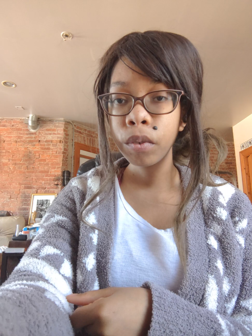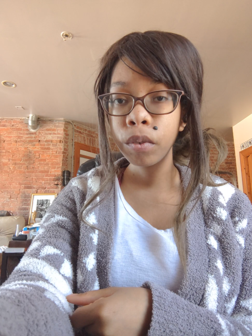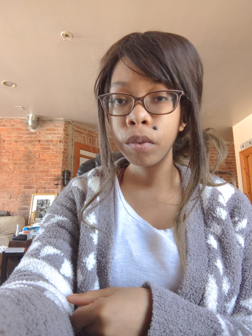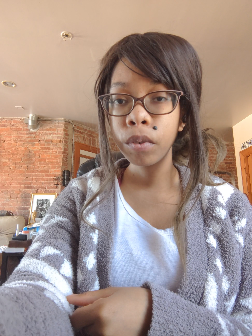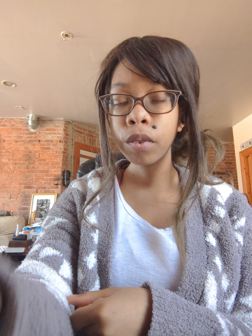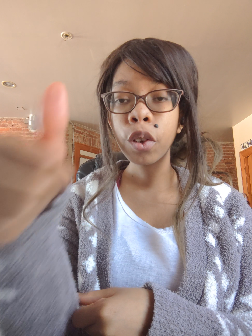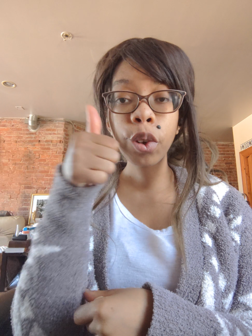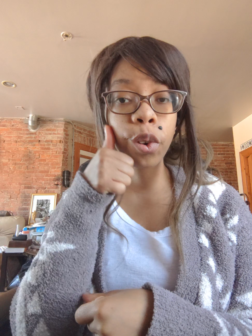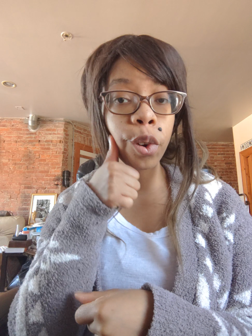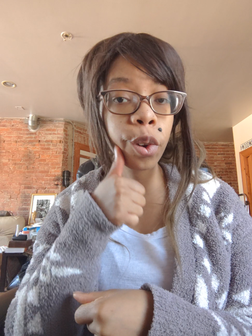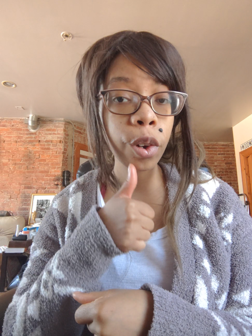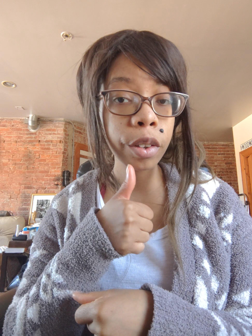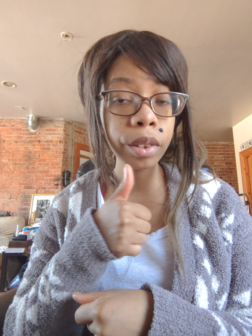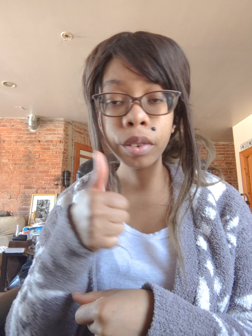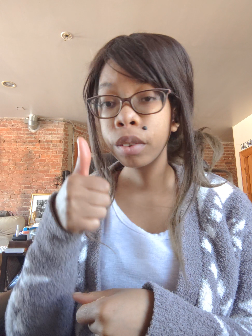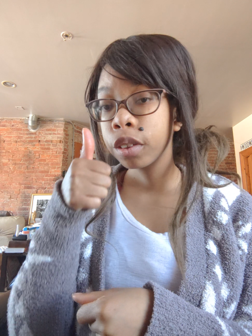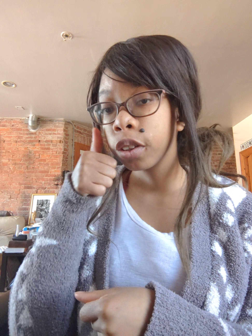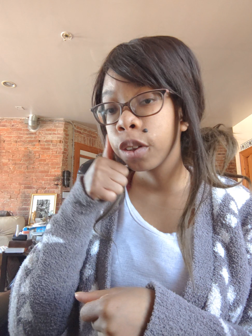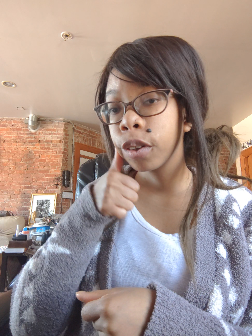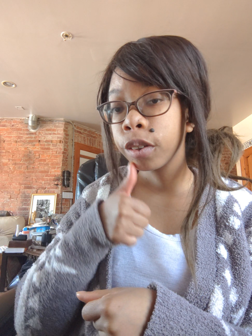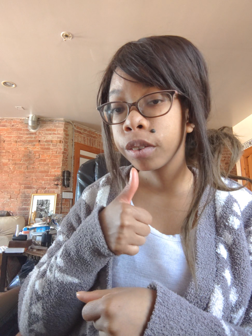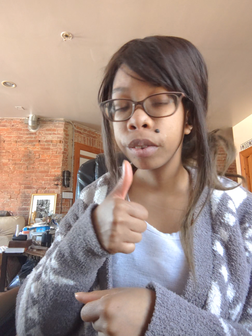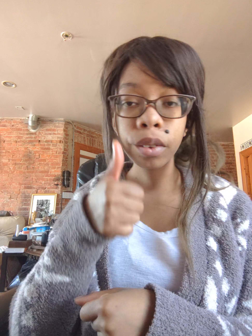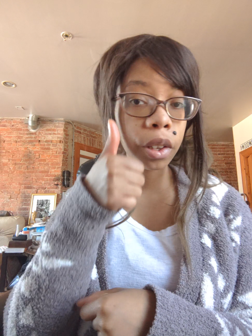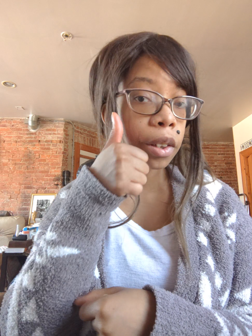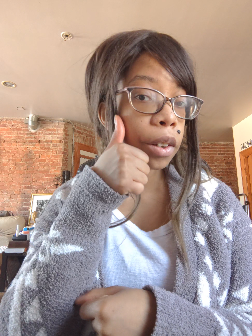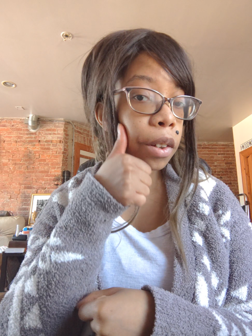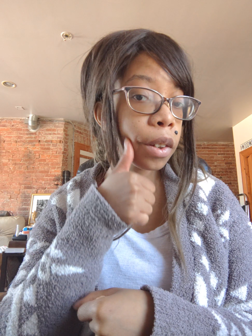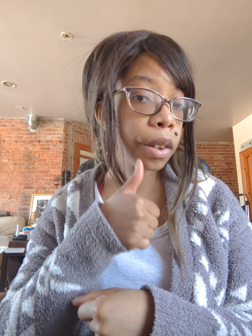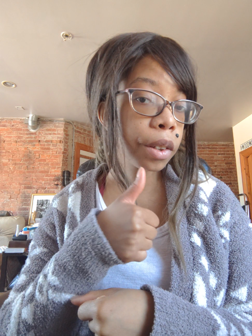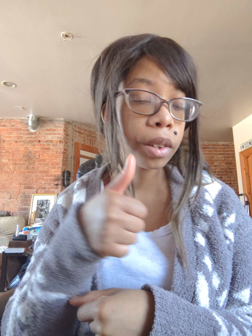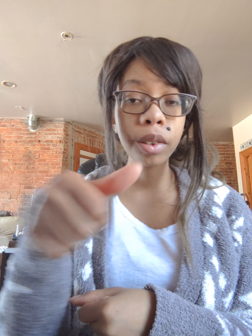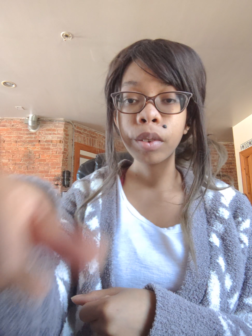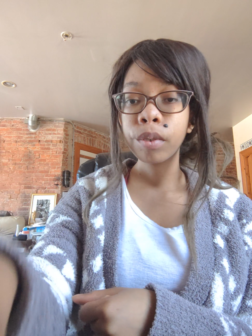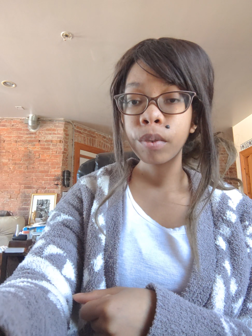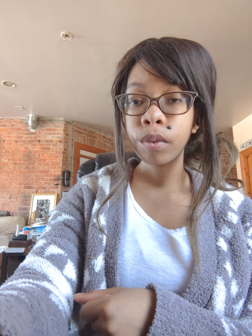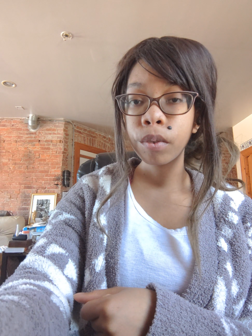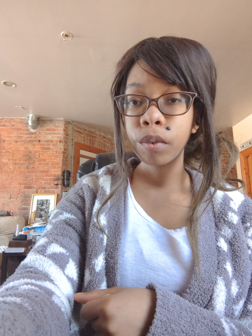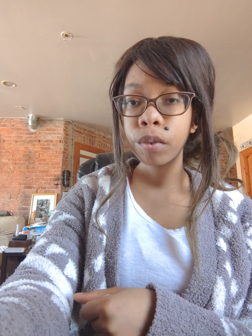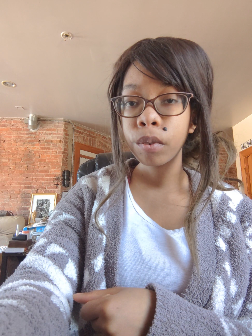girl